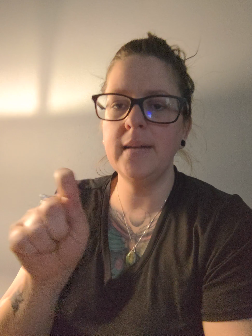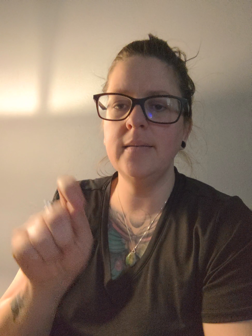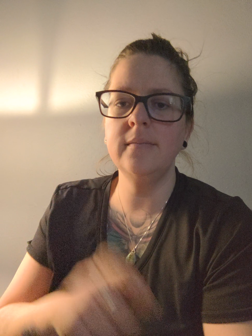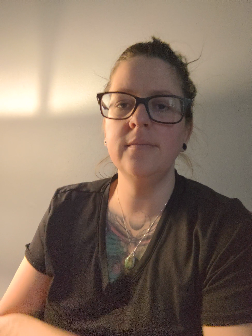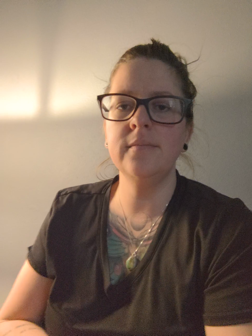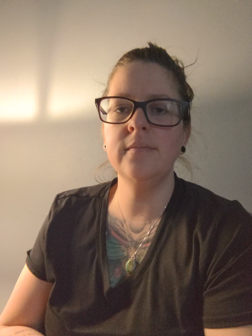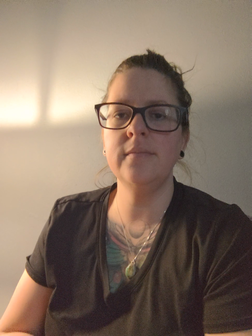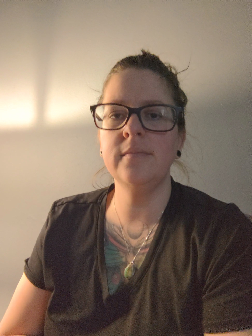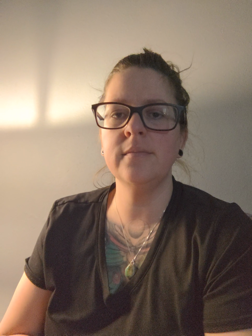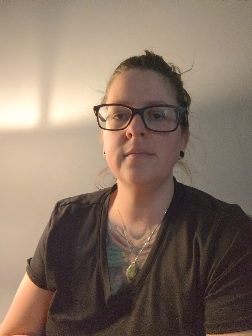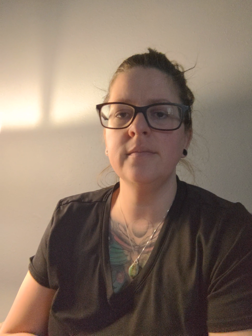pen